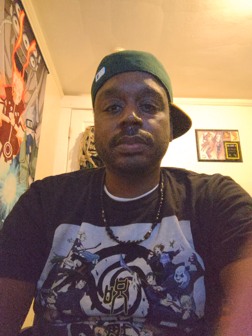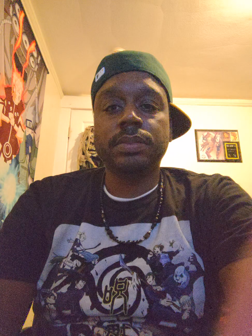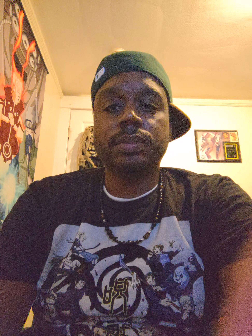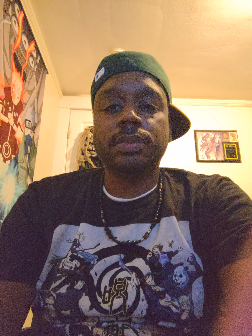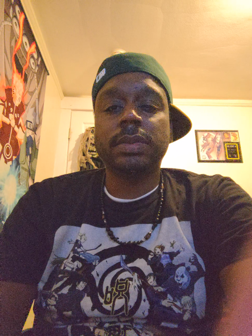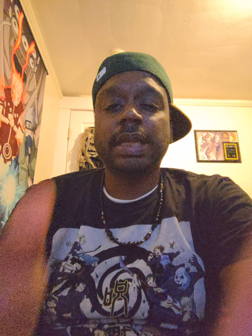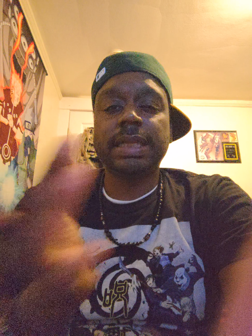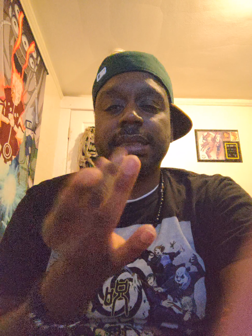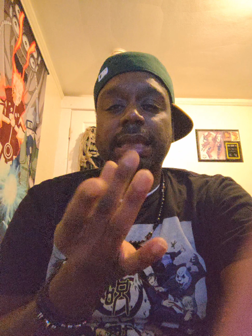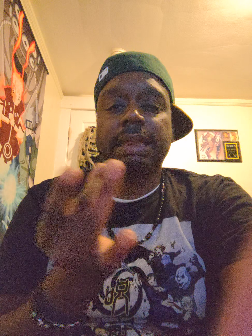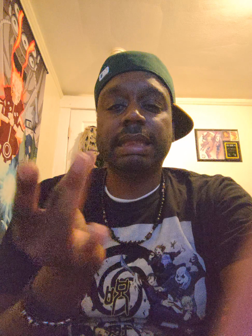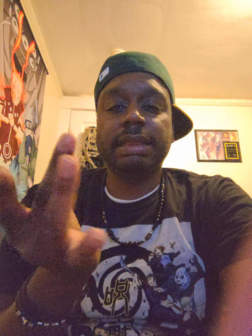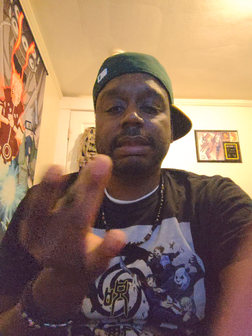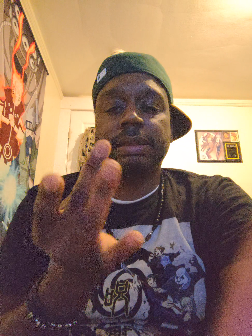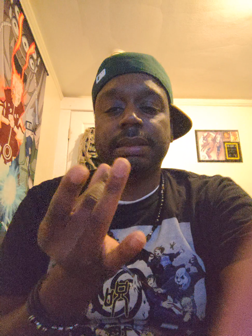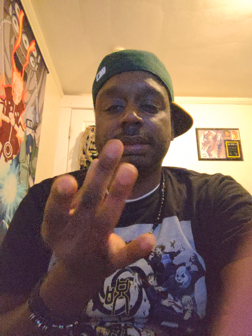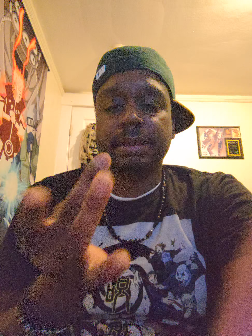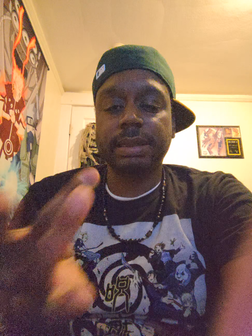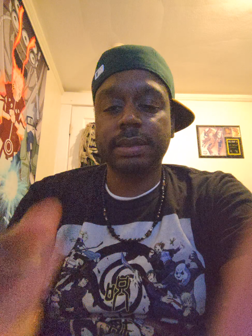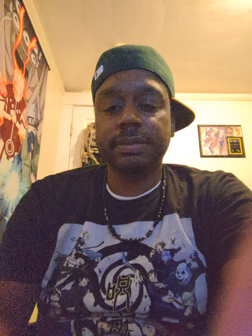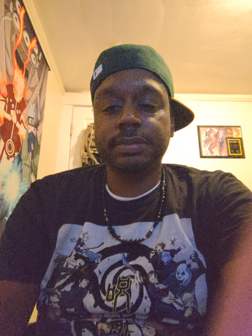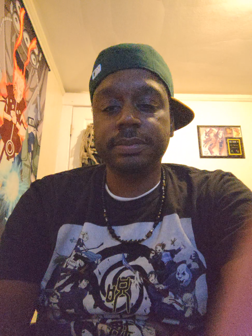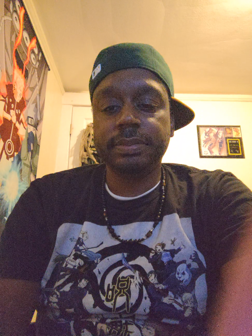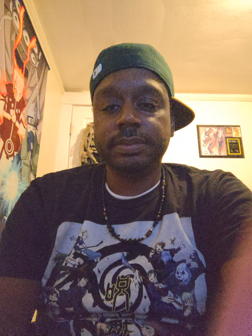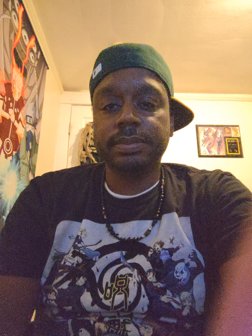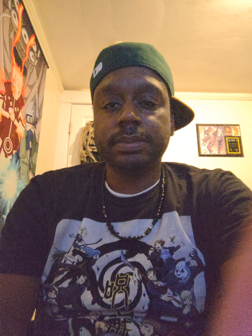sticky